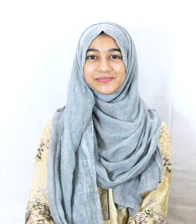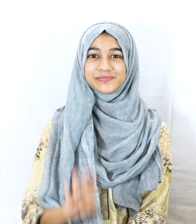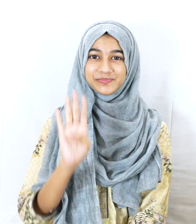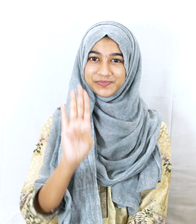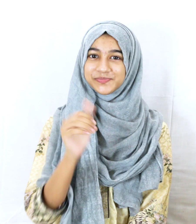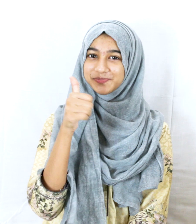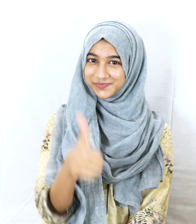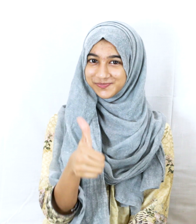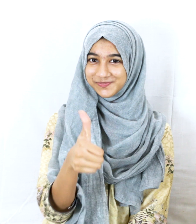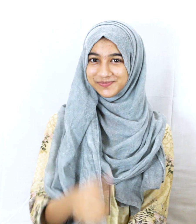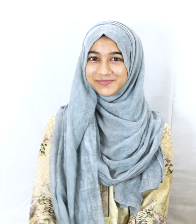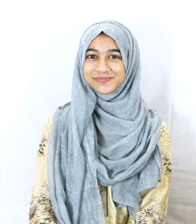best